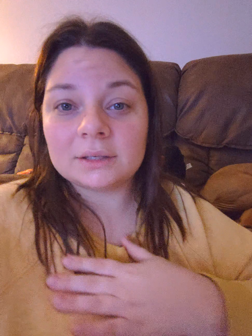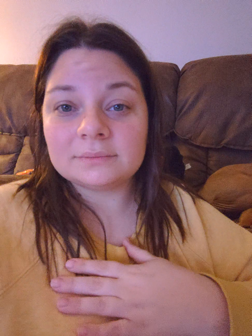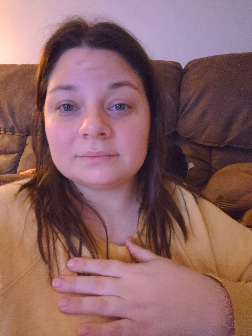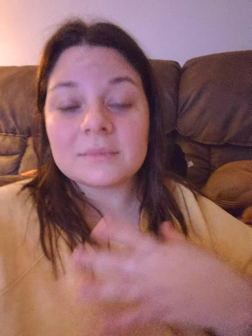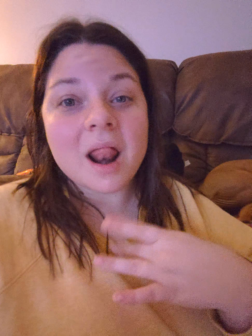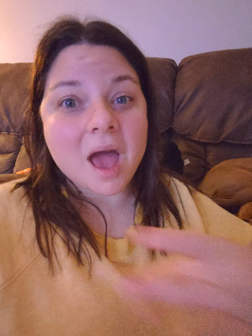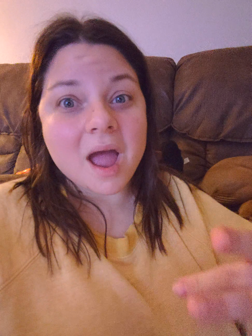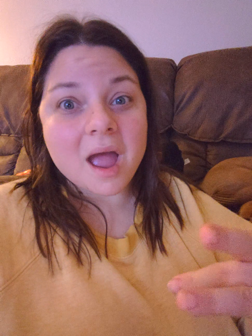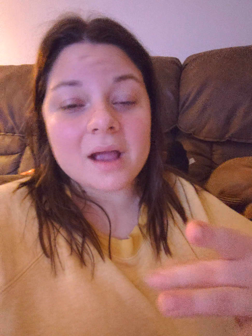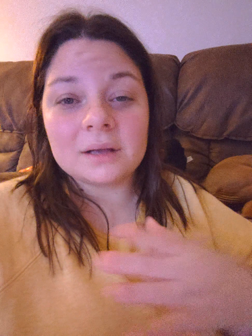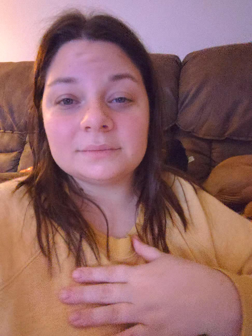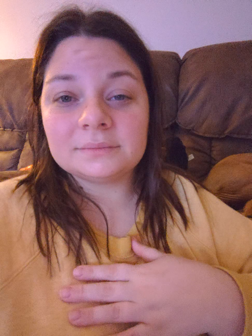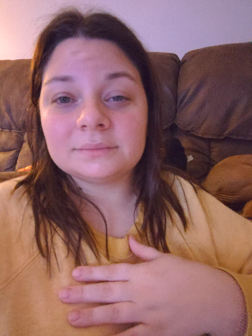like